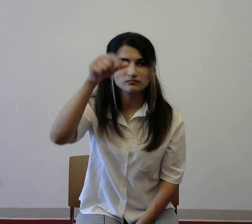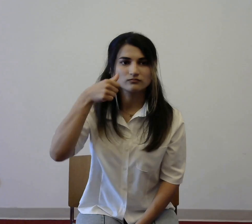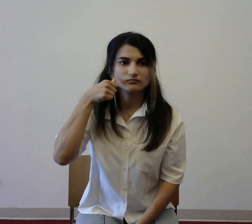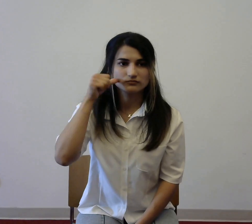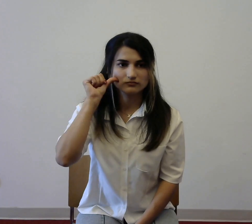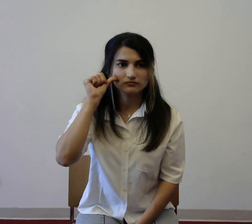dünən